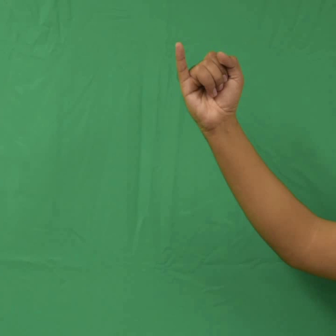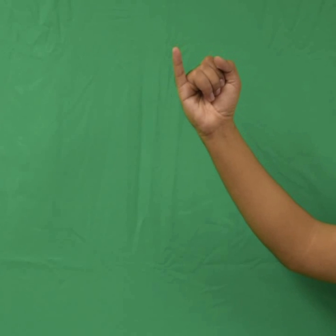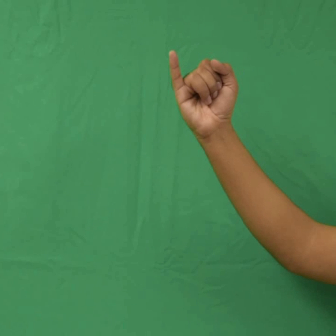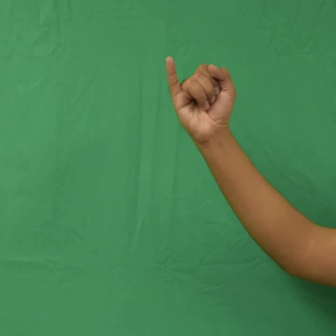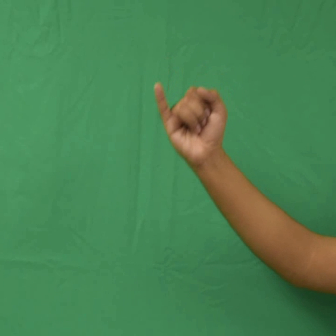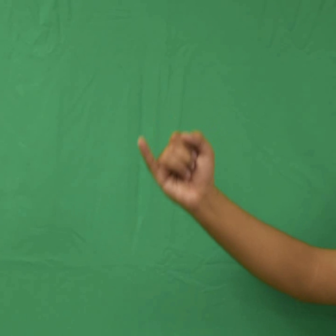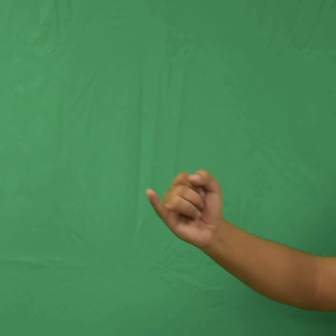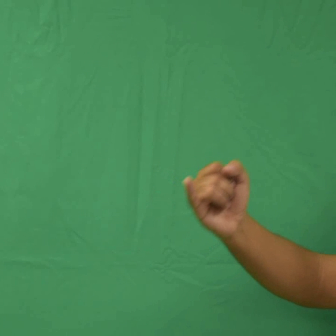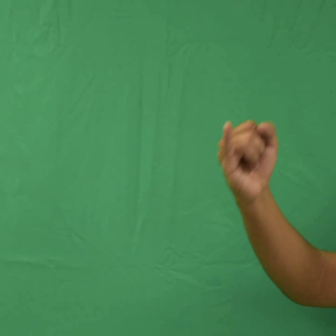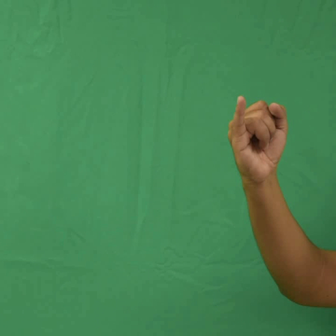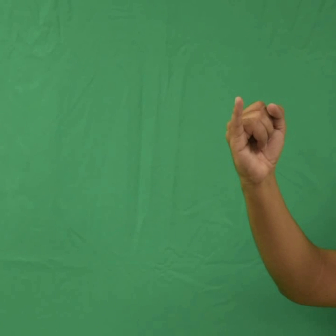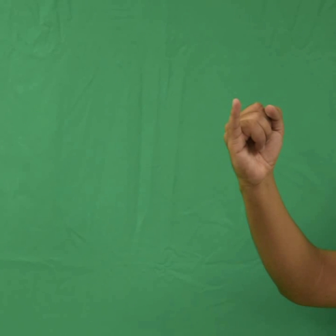J